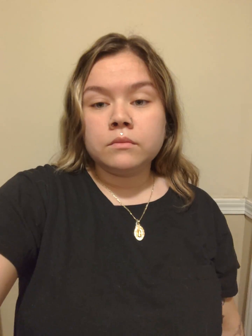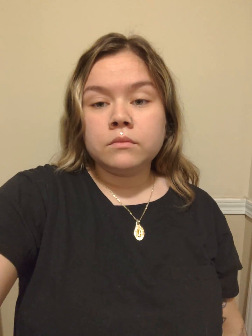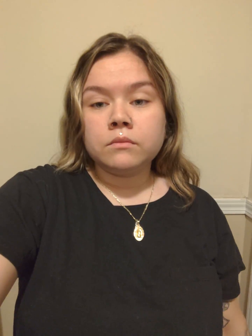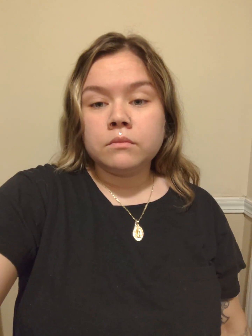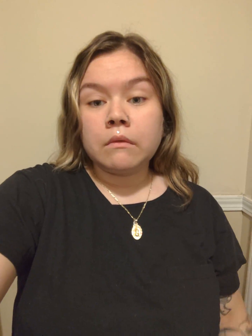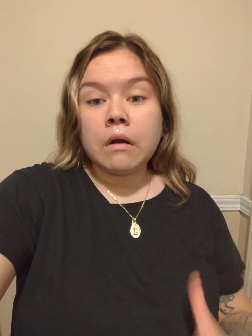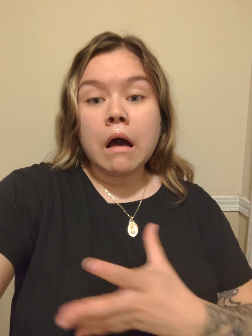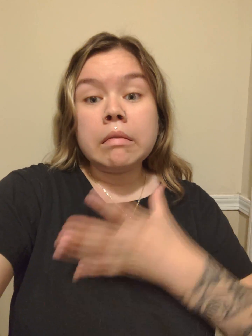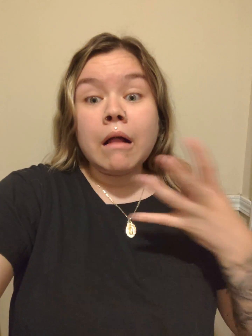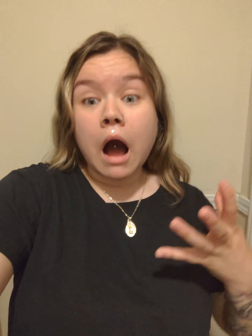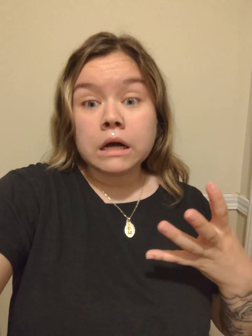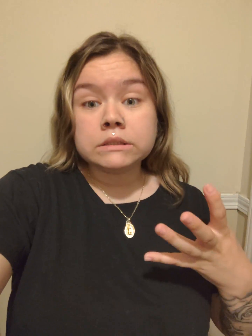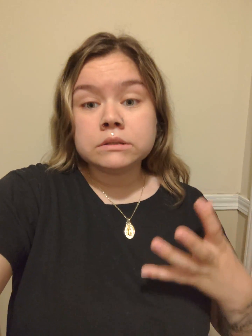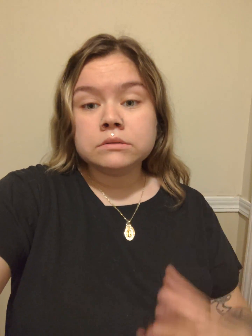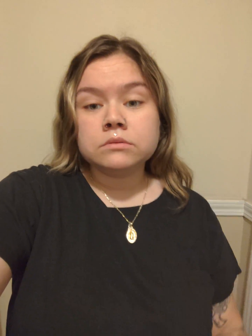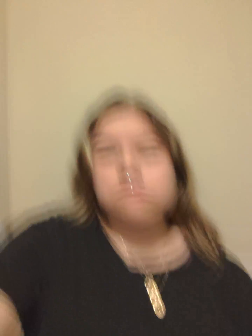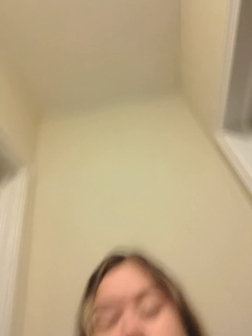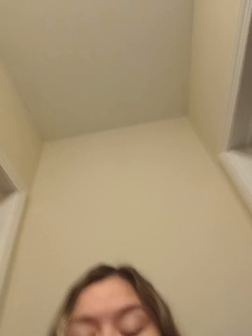a lot